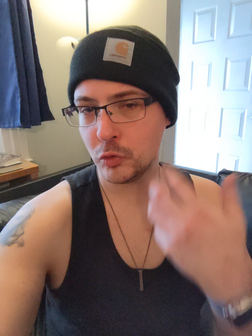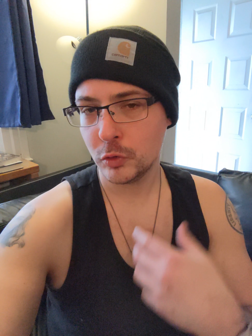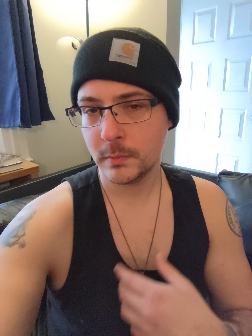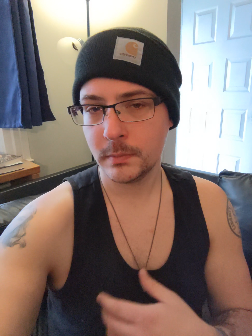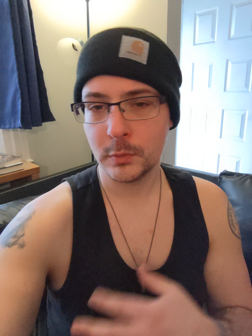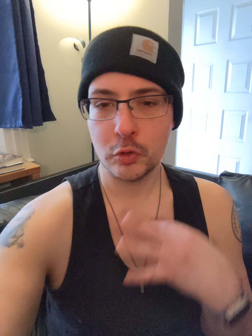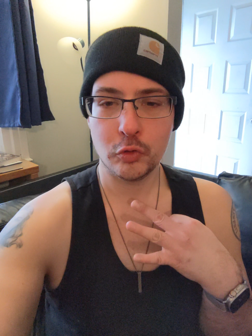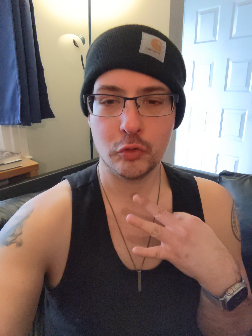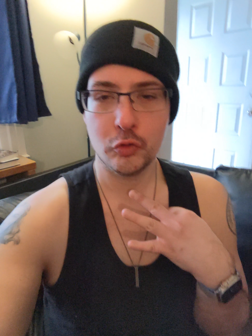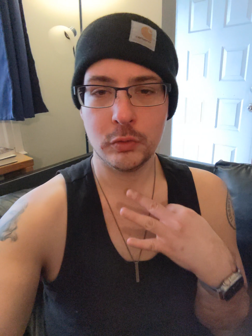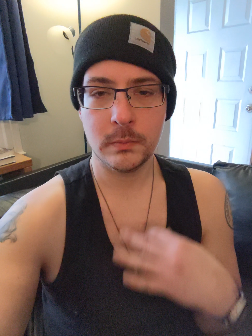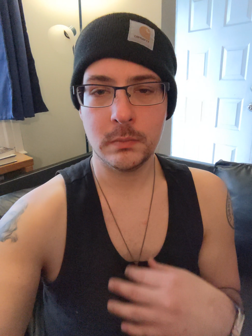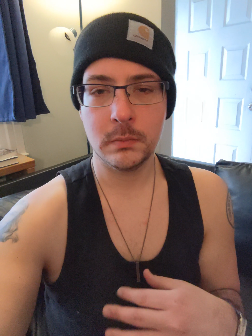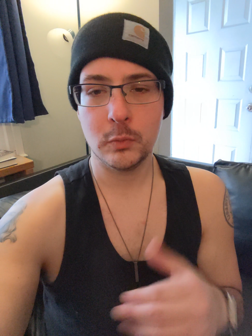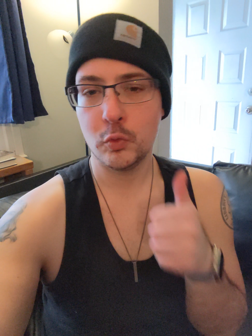shirt